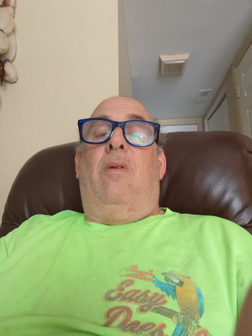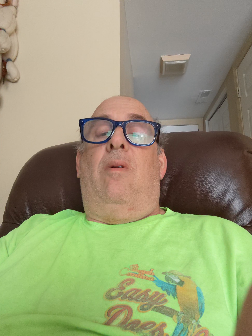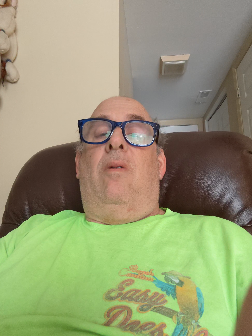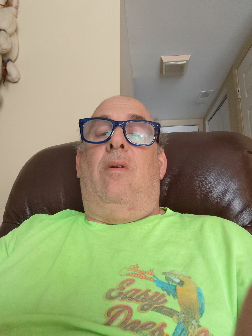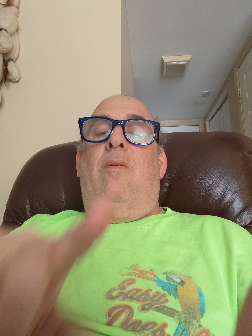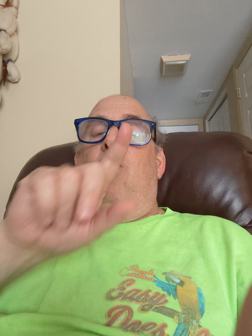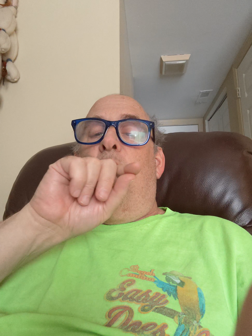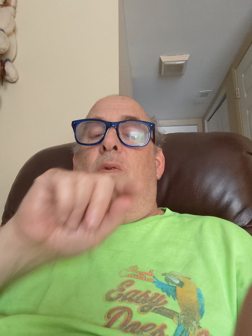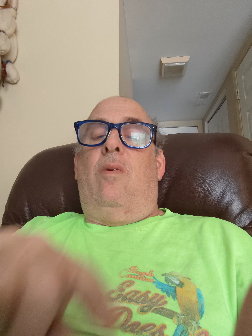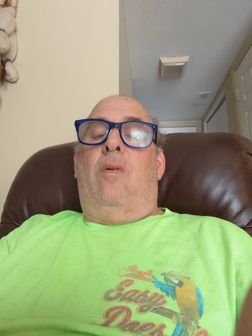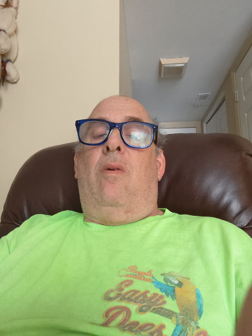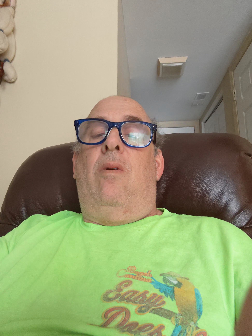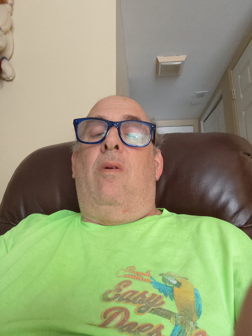bird